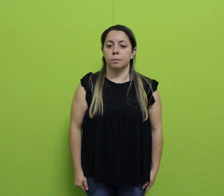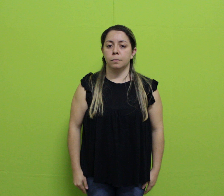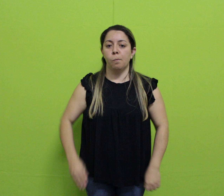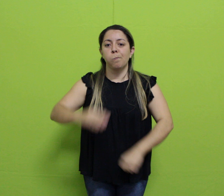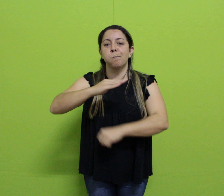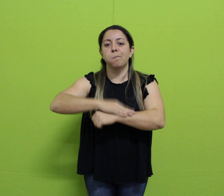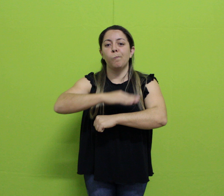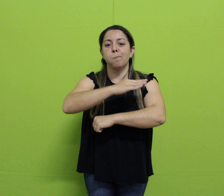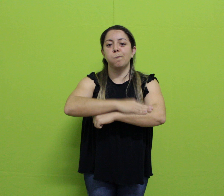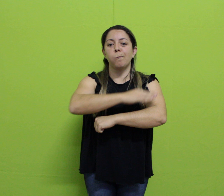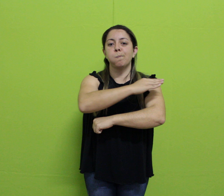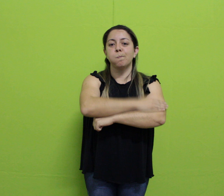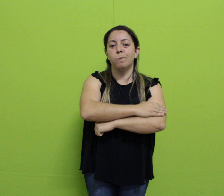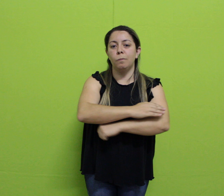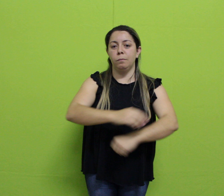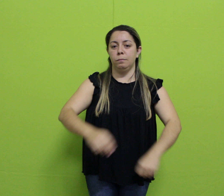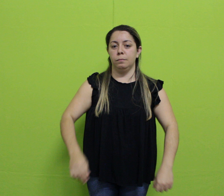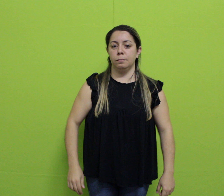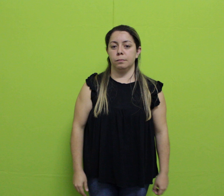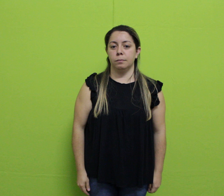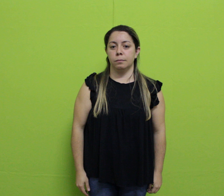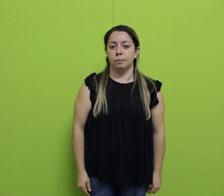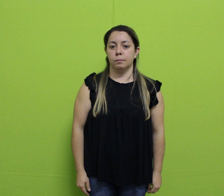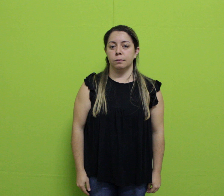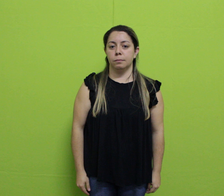sapo